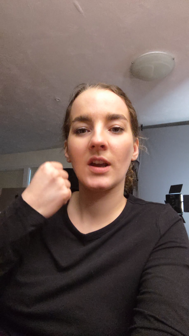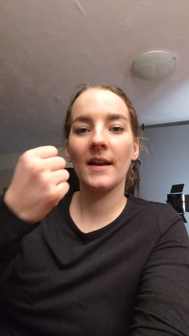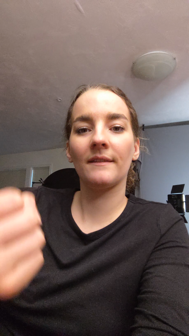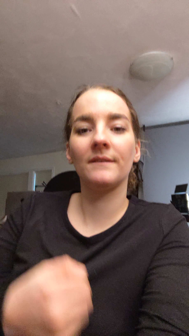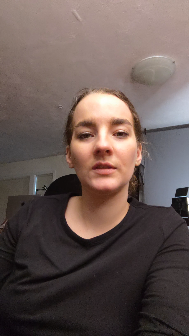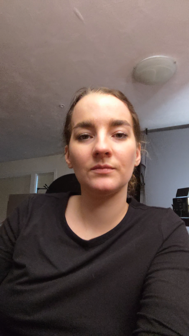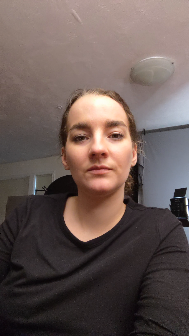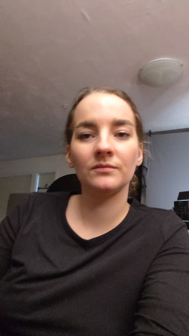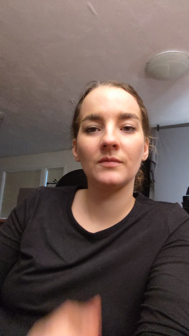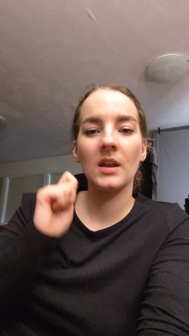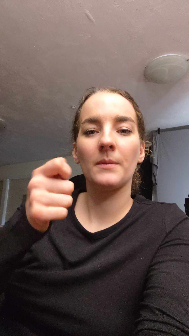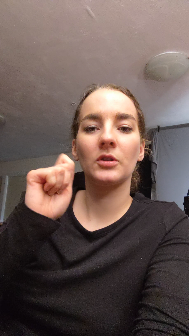hammer